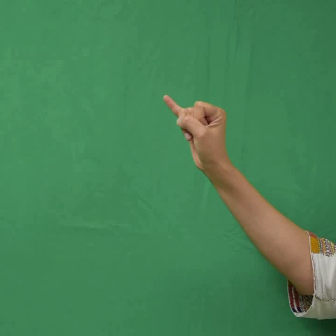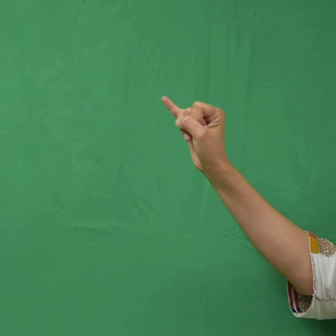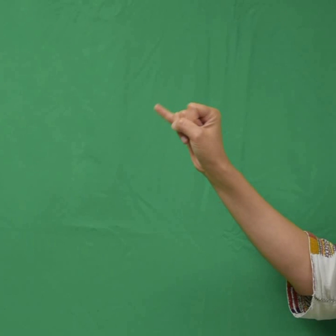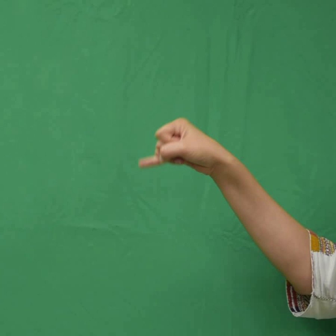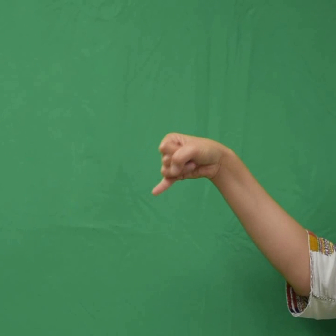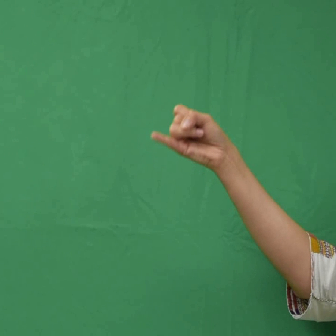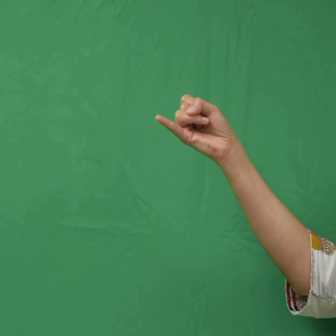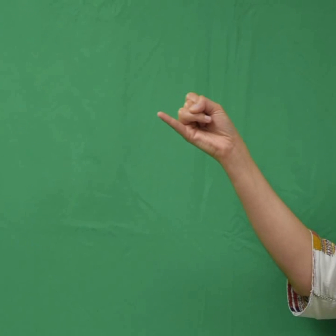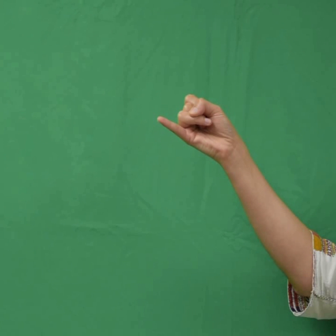J